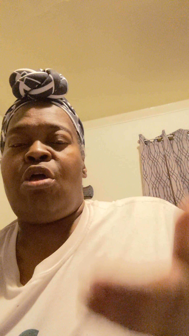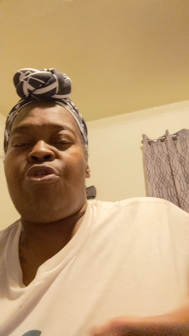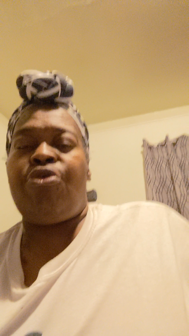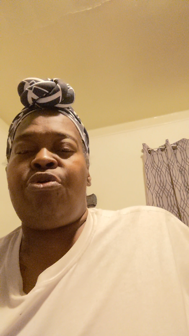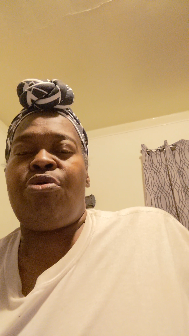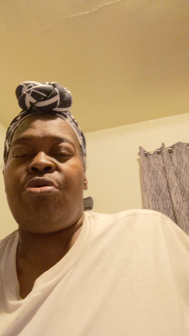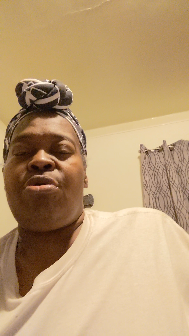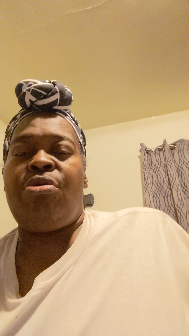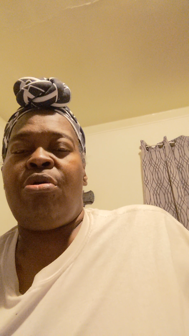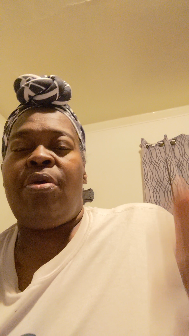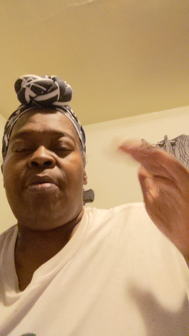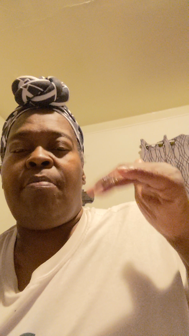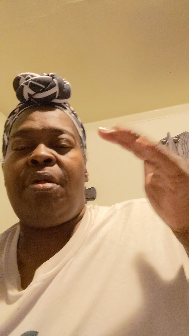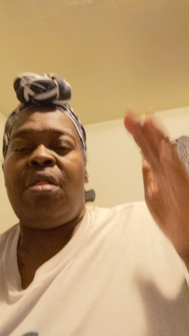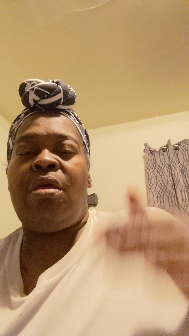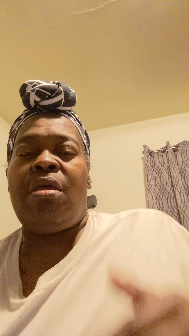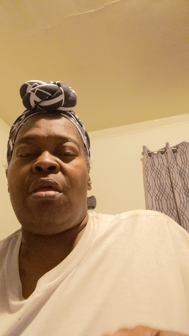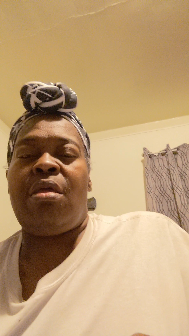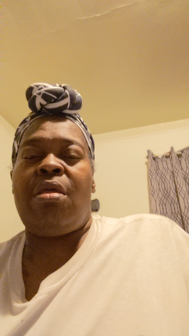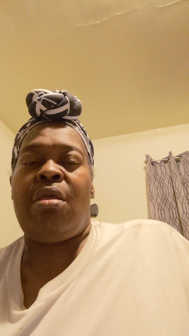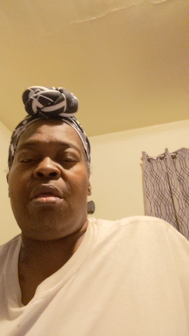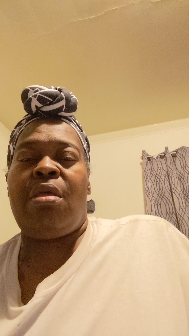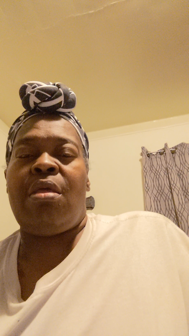build